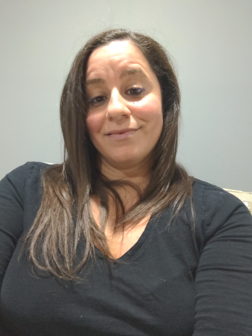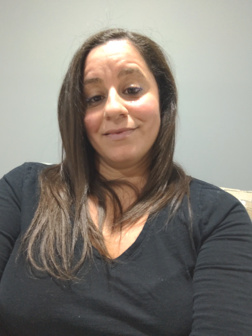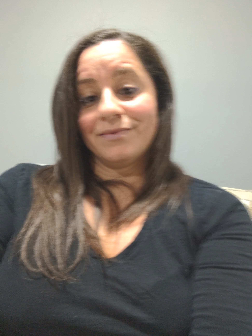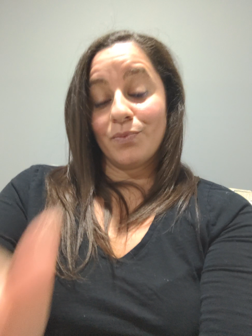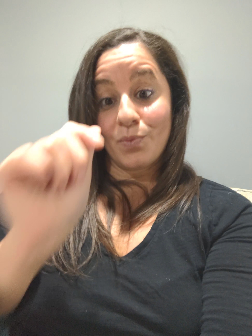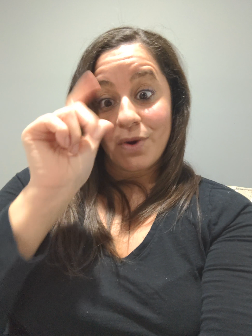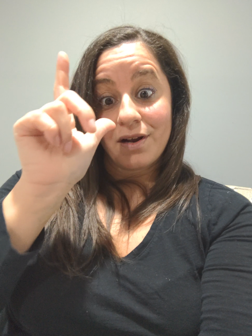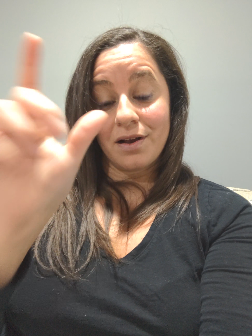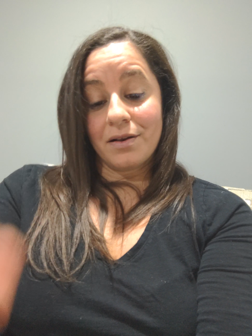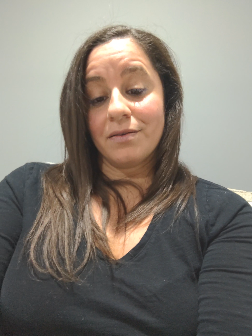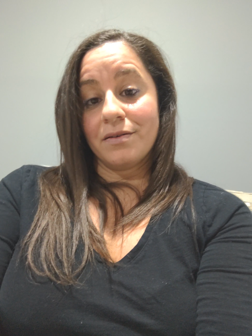wake